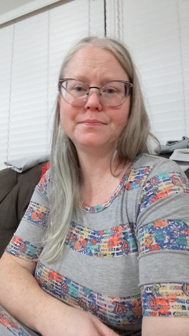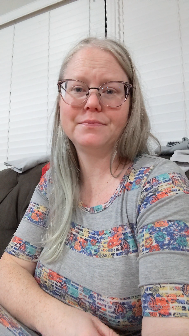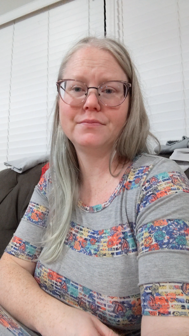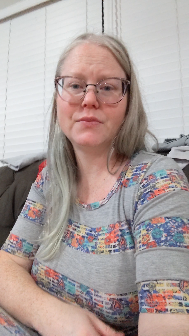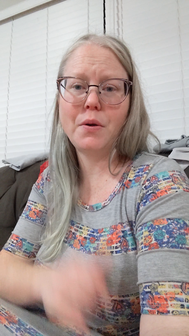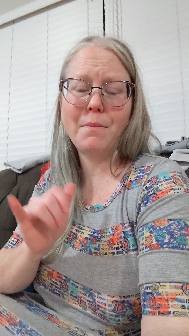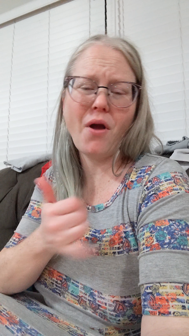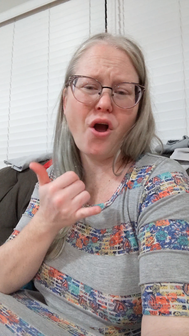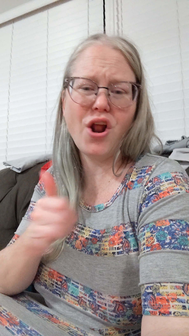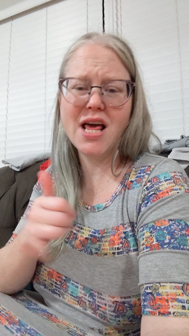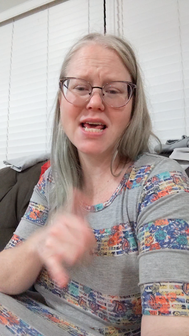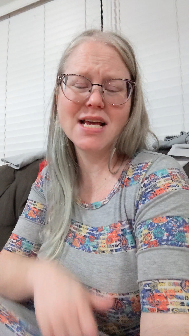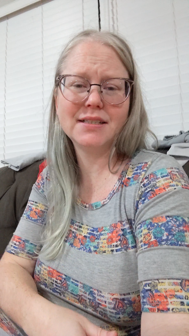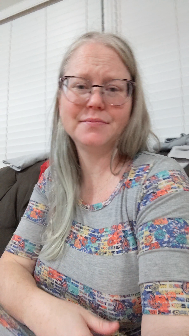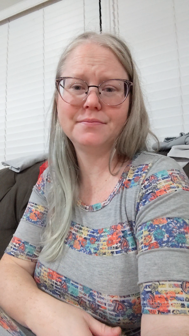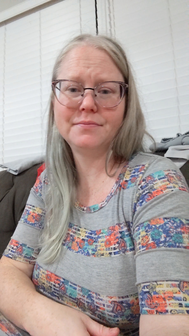party